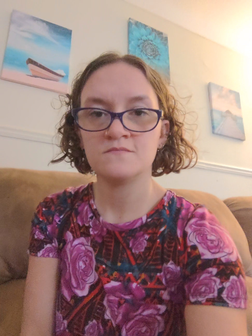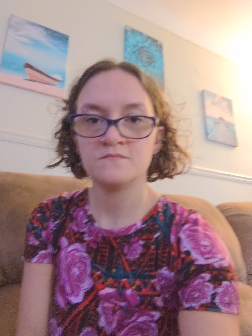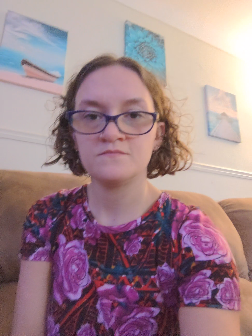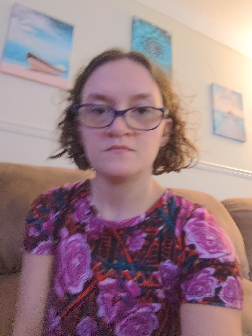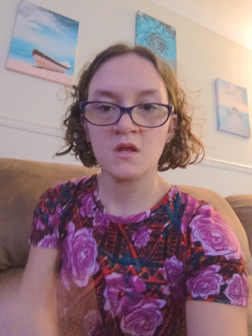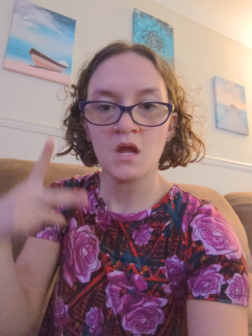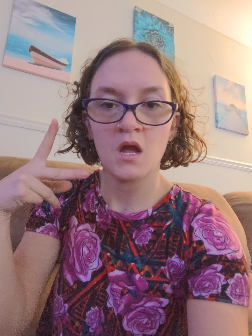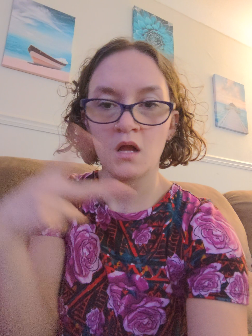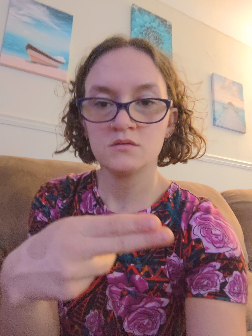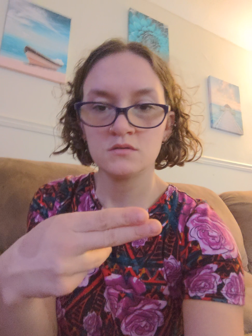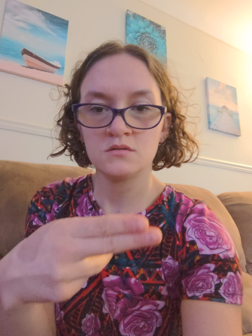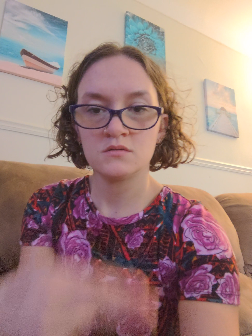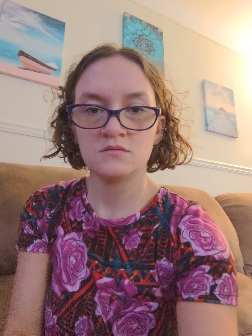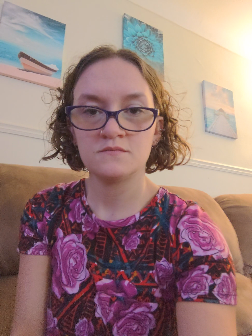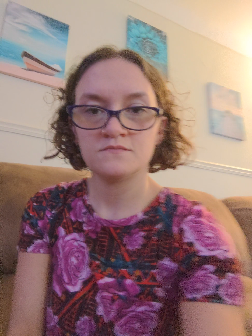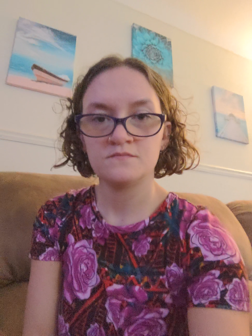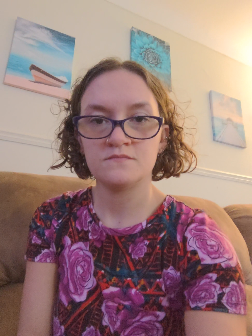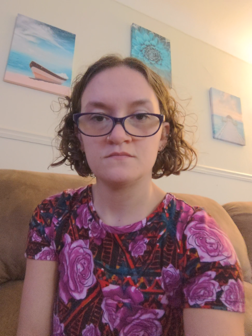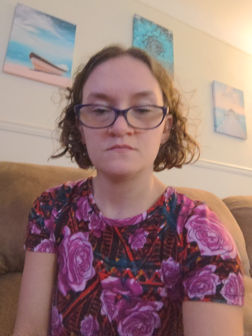cut